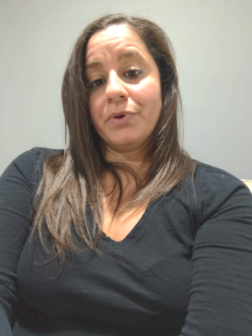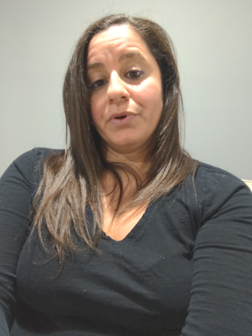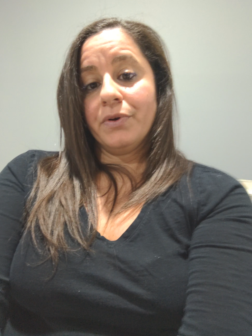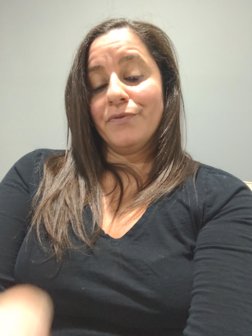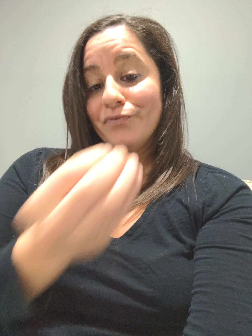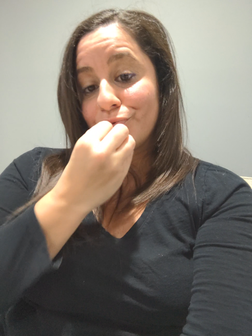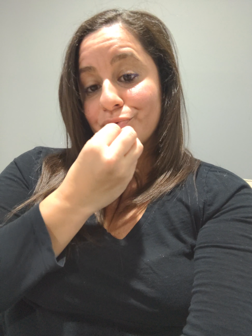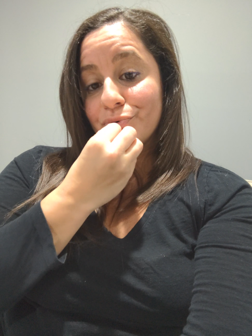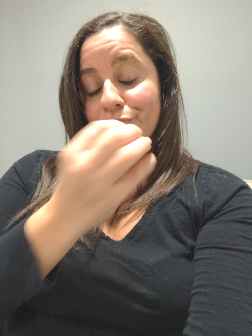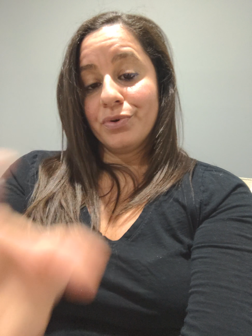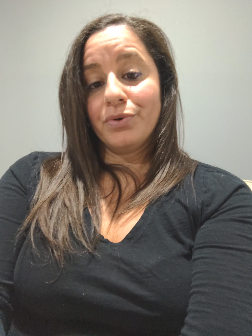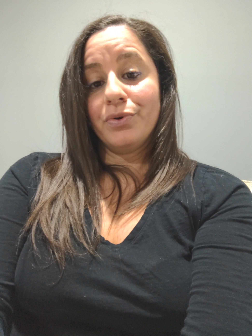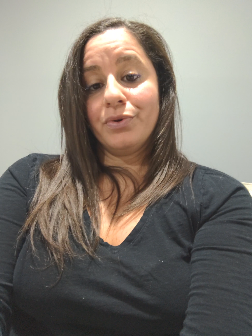food